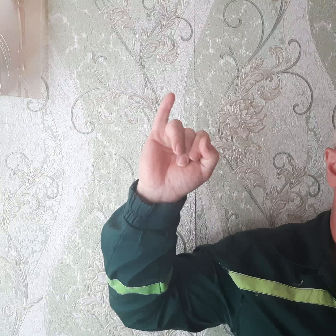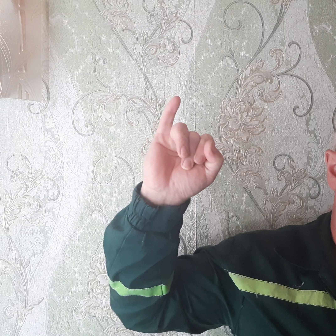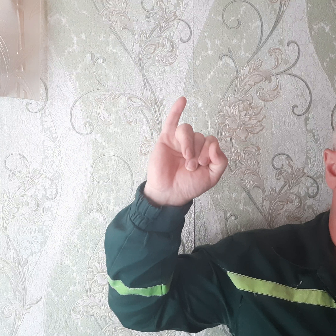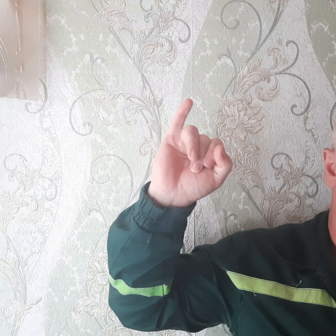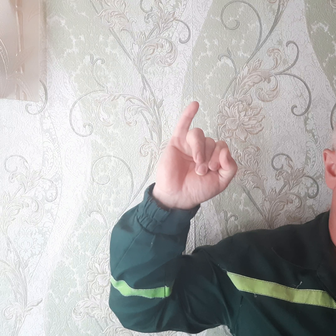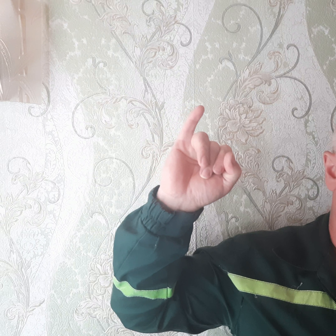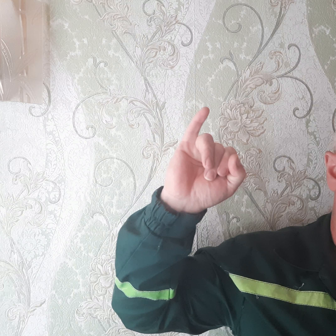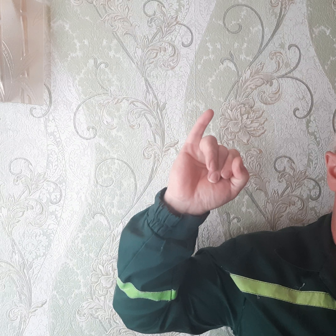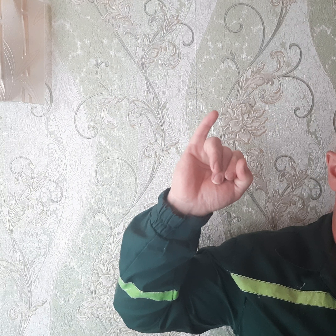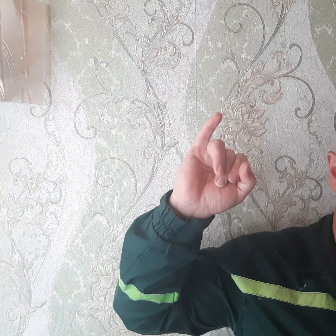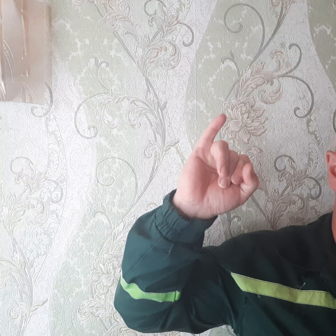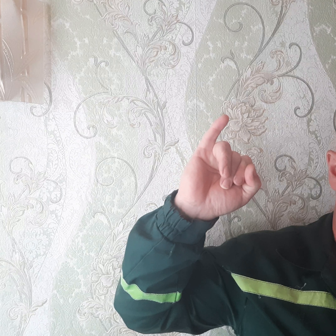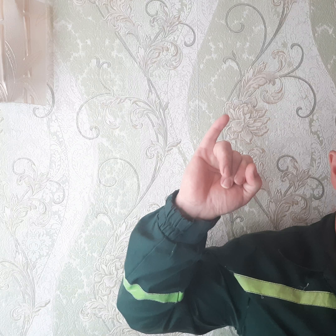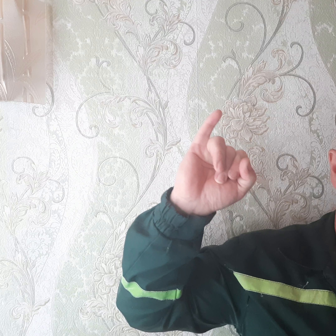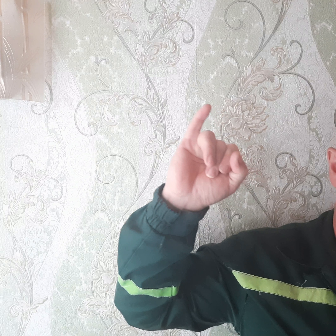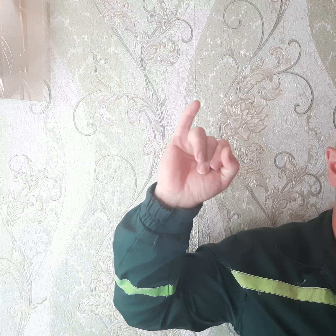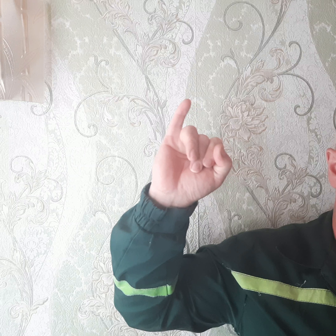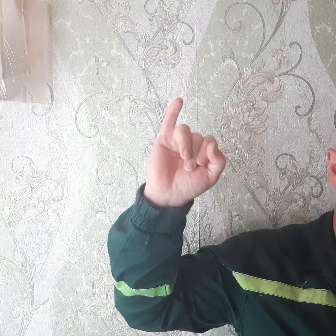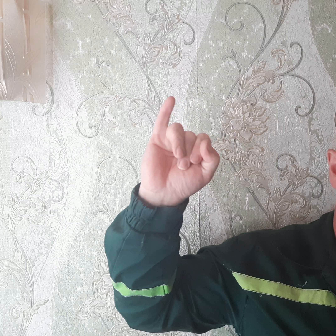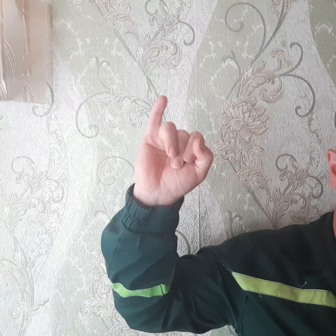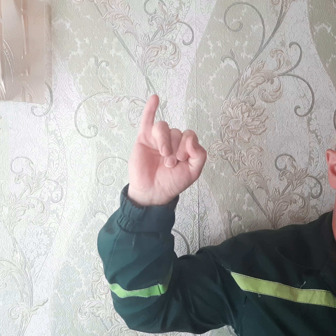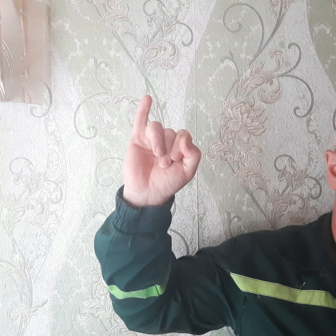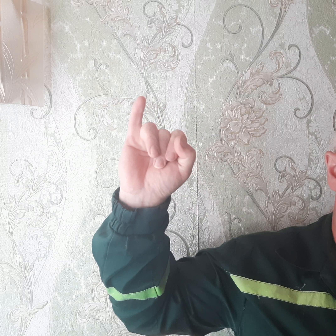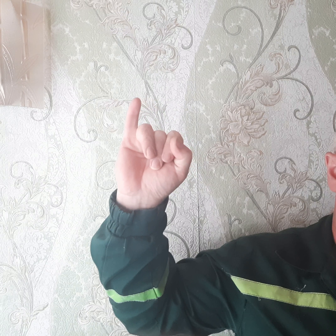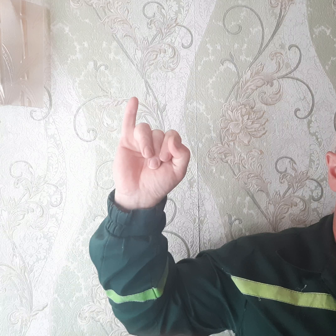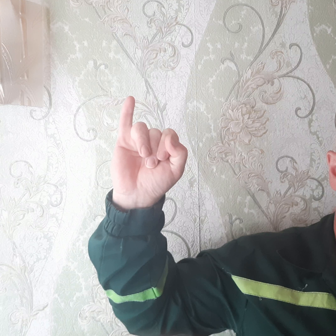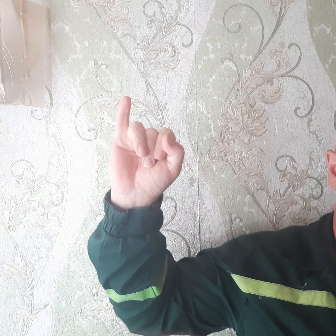Ї